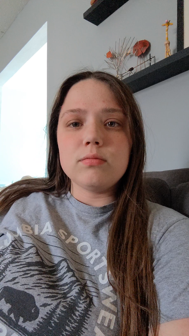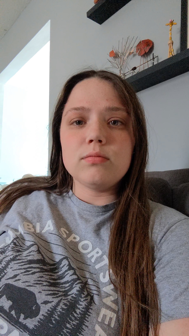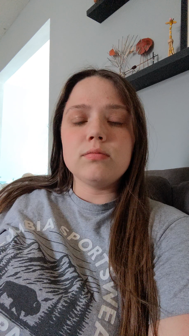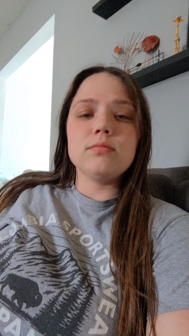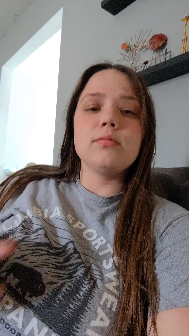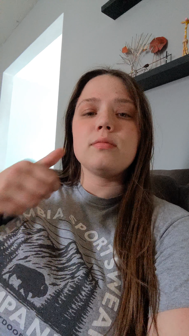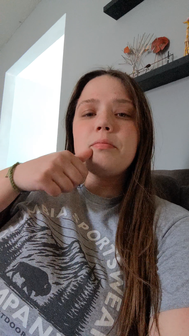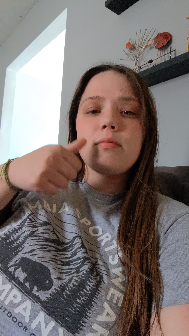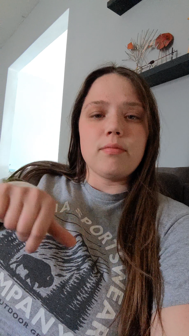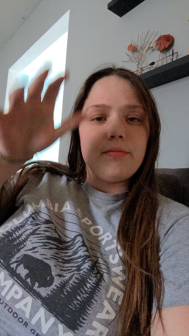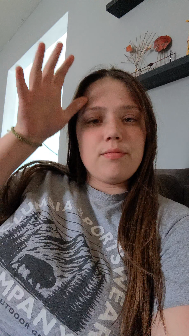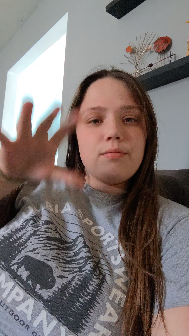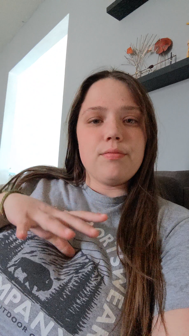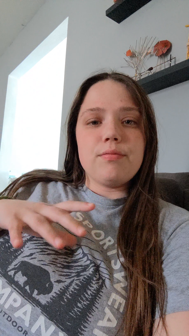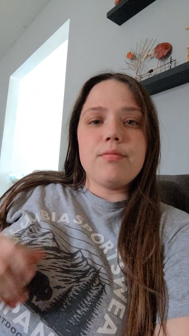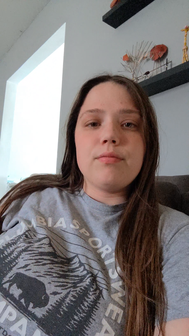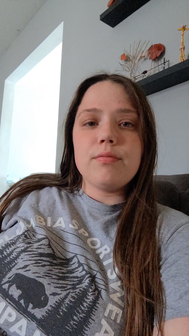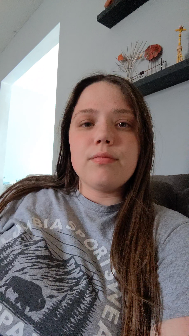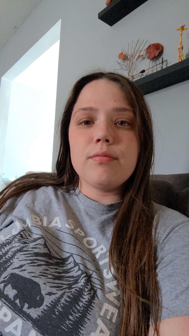mailman